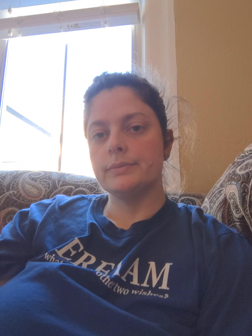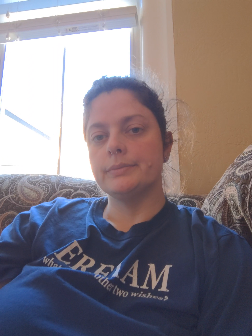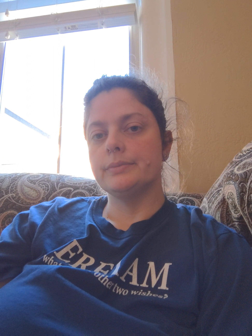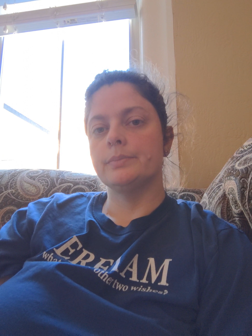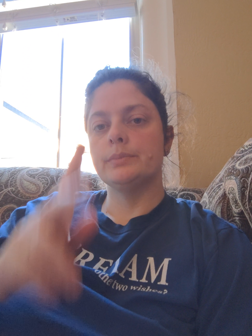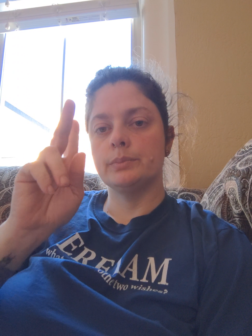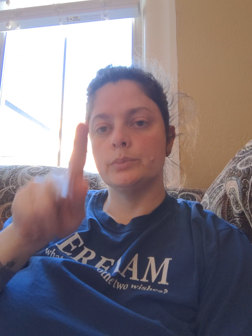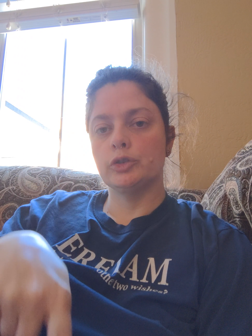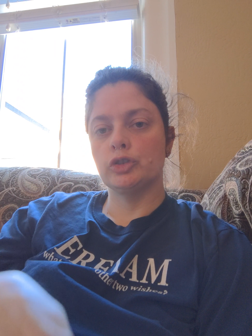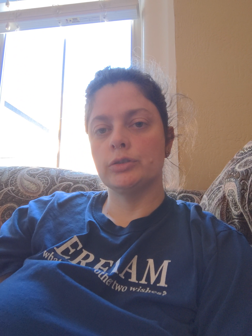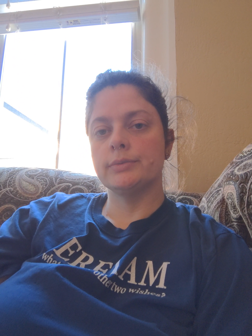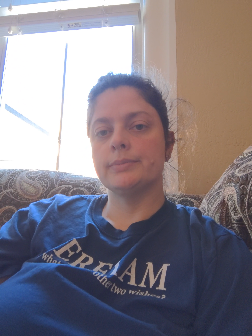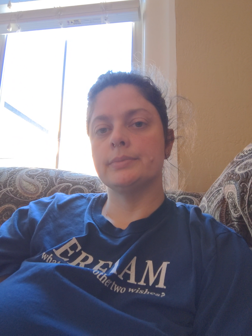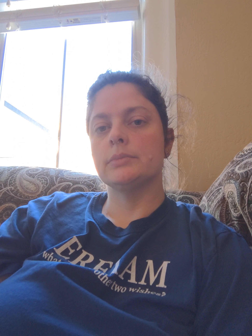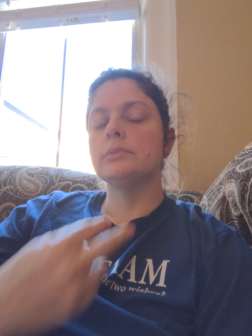person